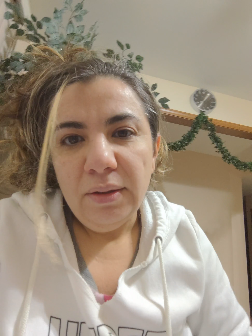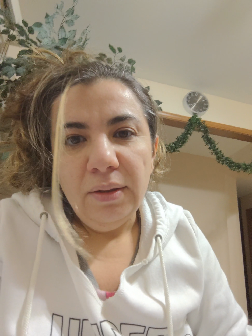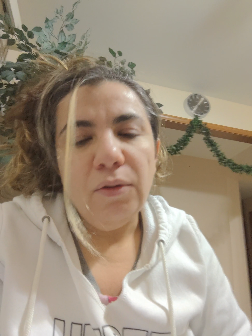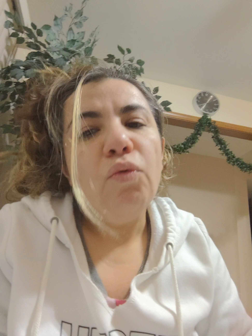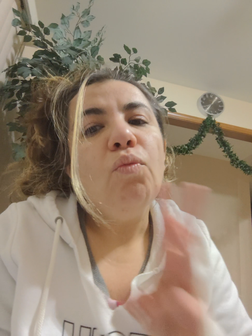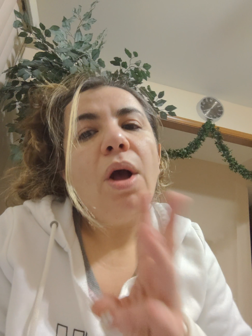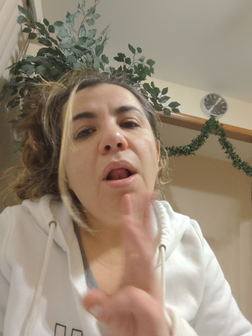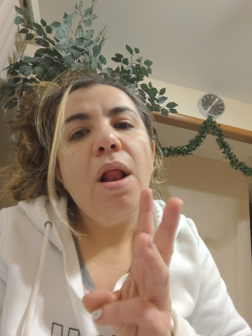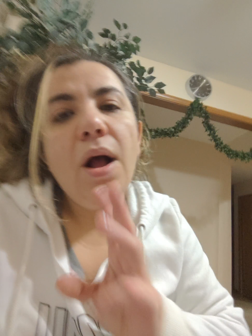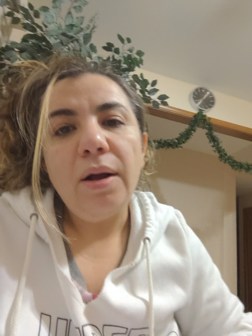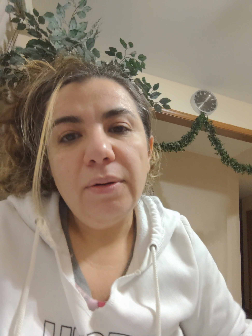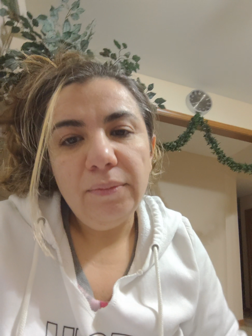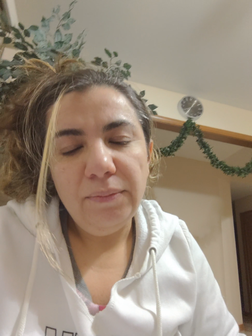water